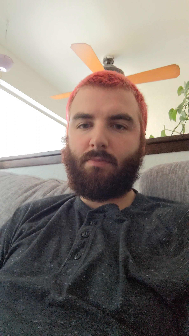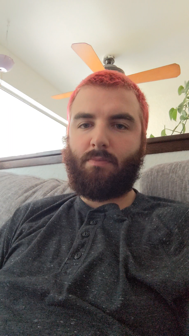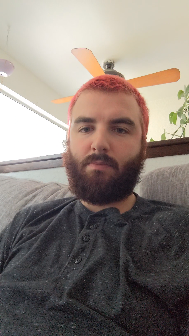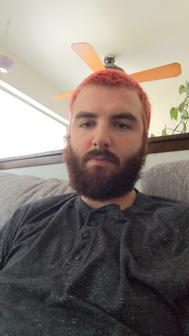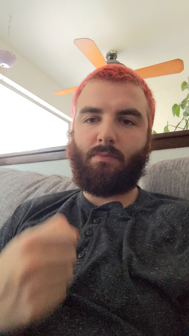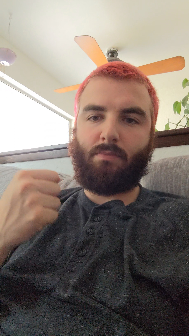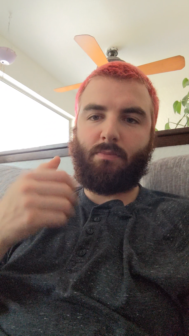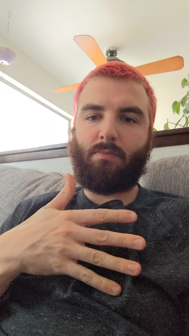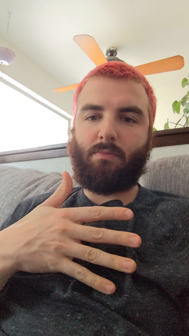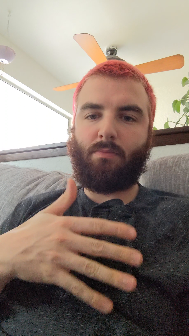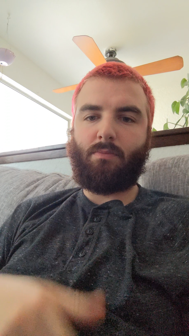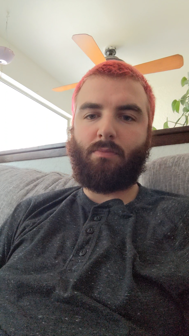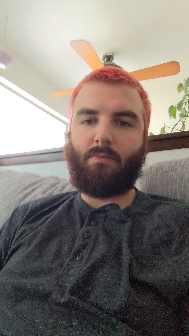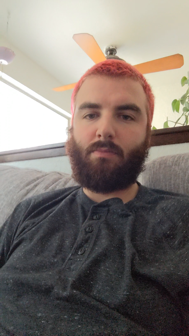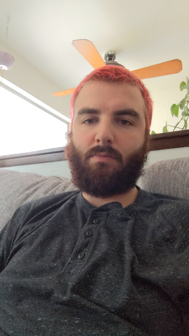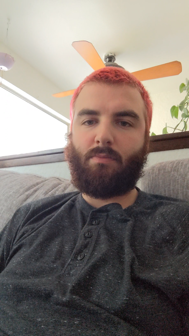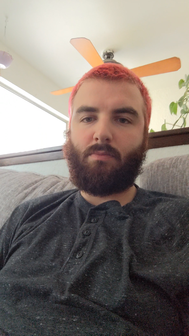scared